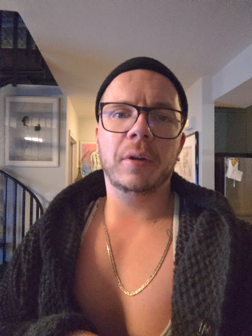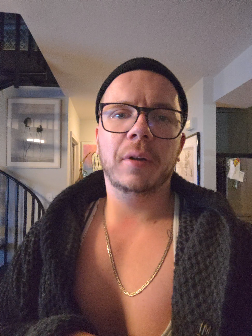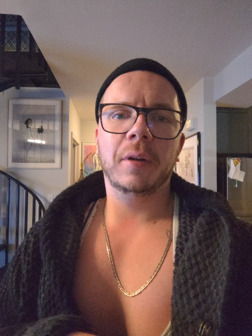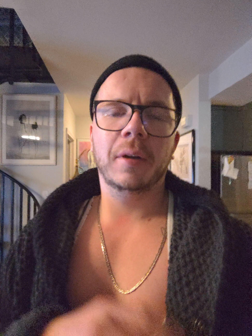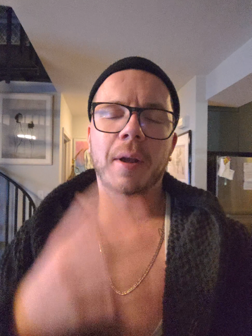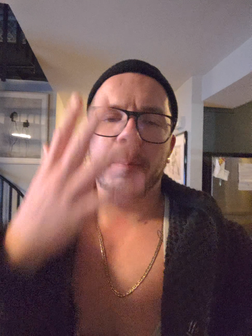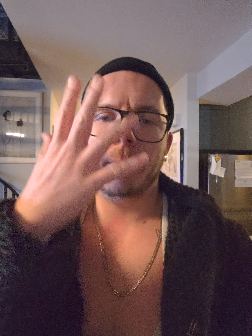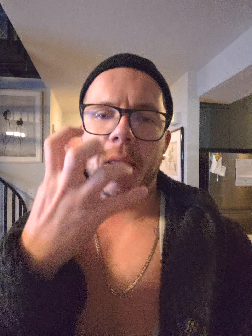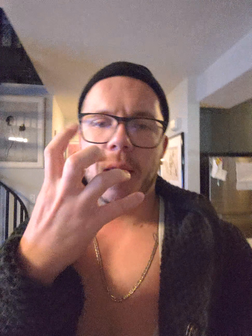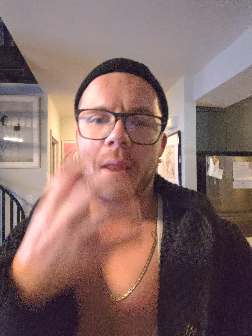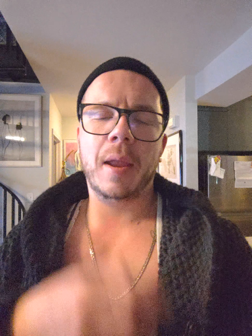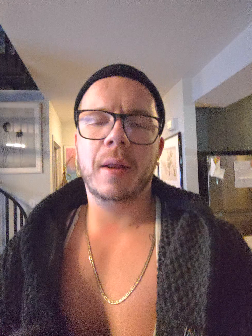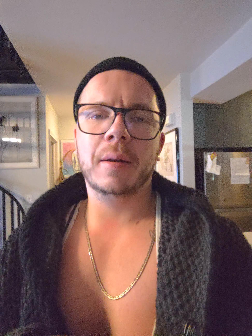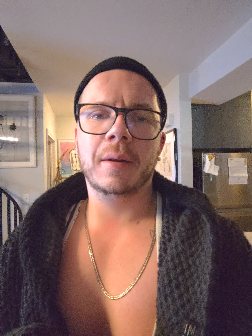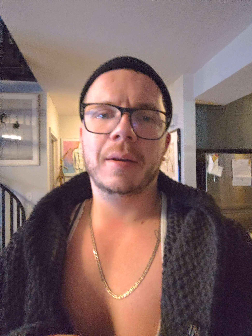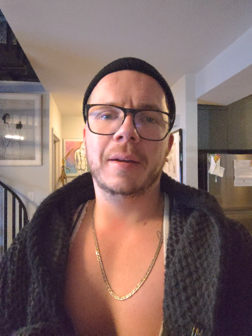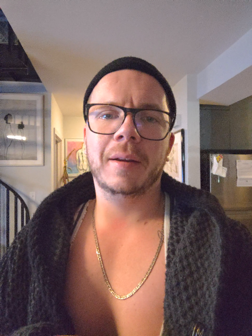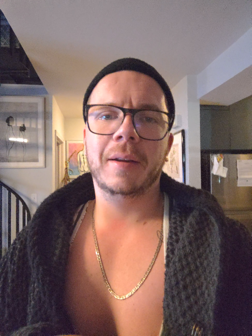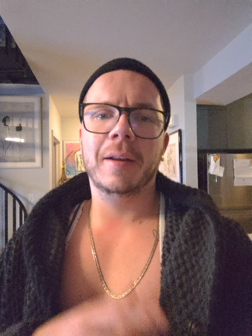mad